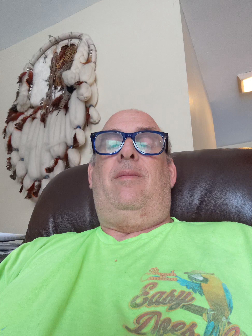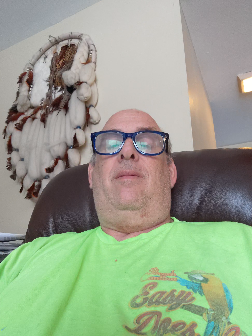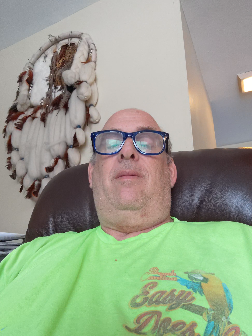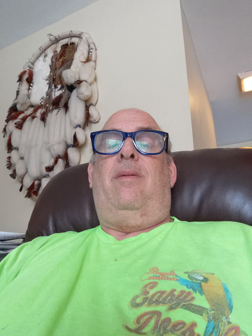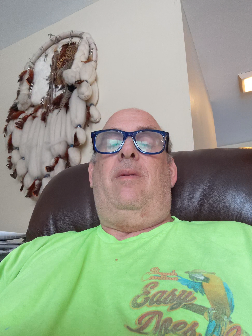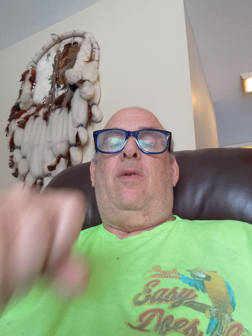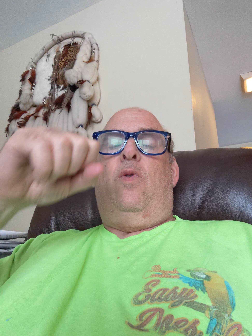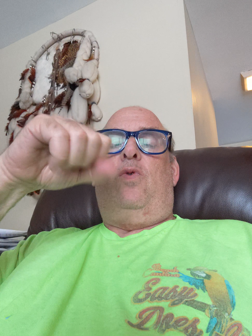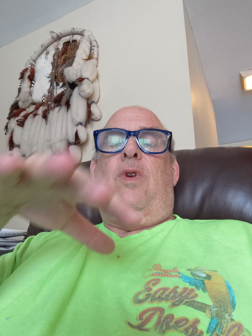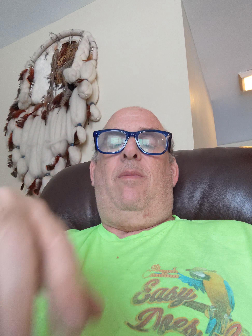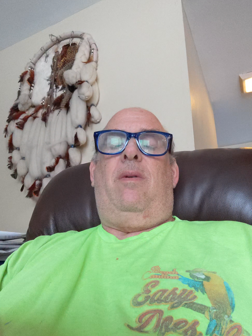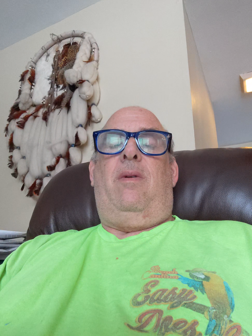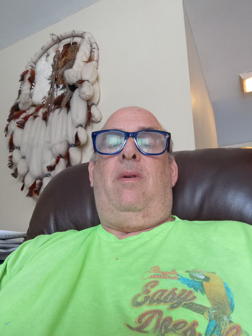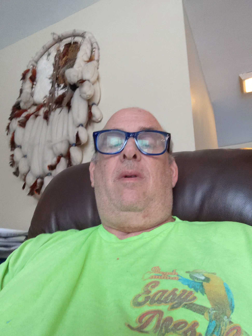drop